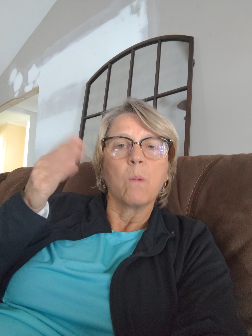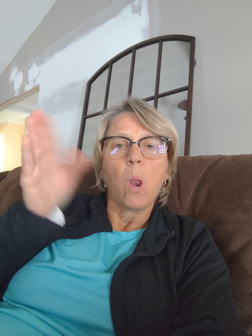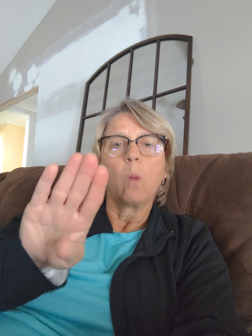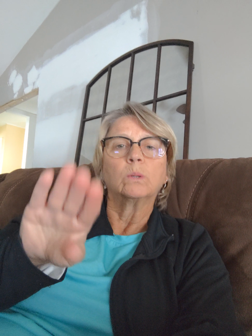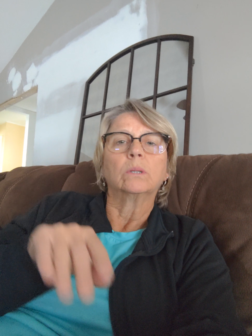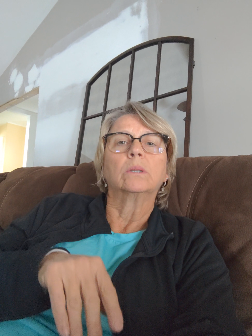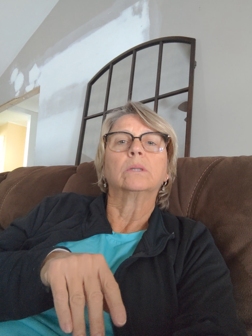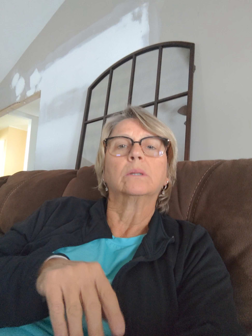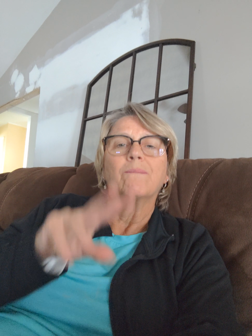close